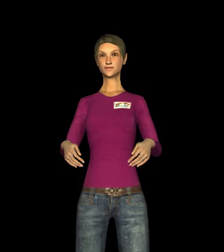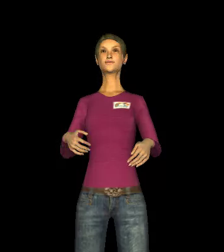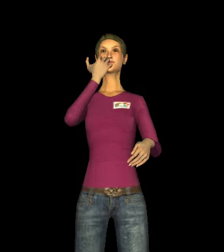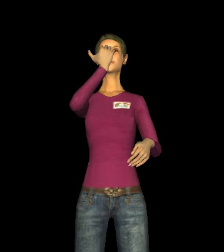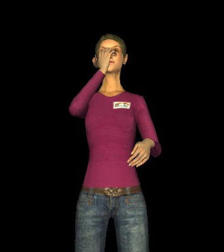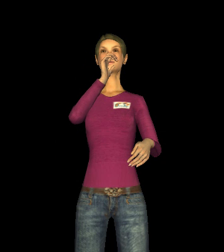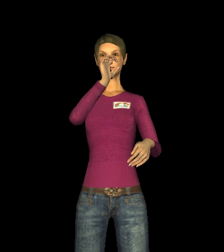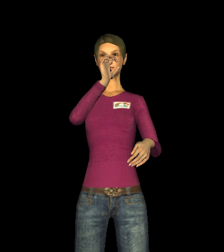حار